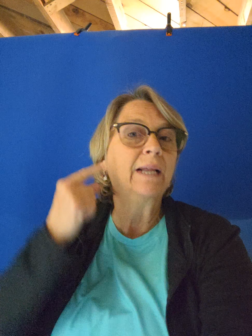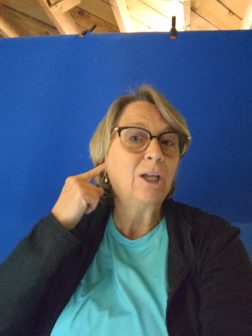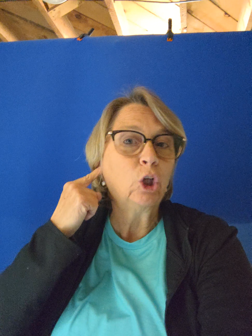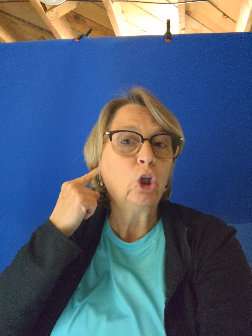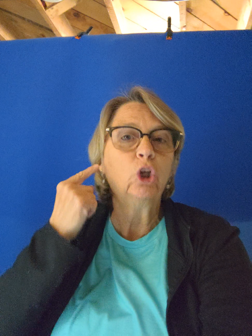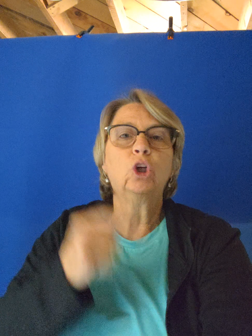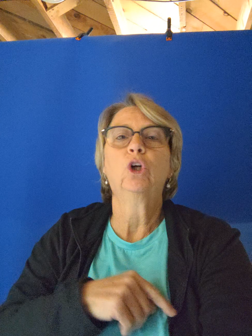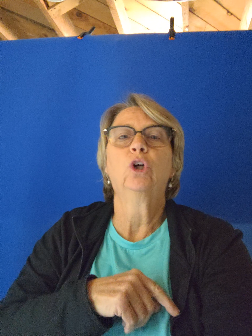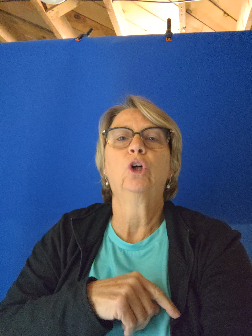hear